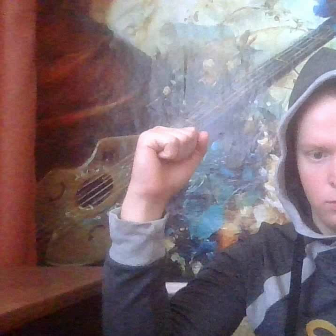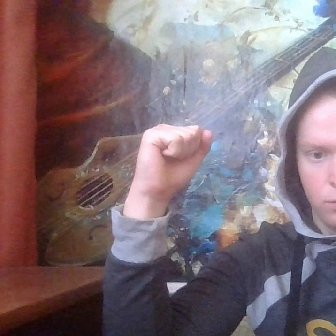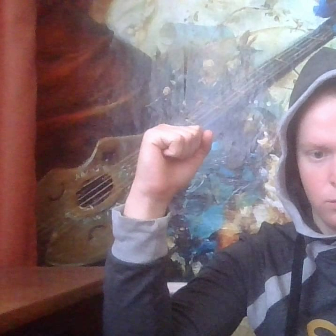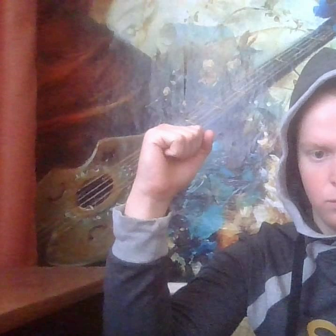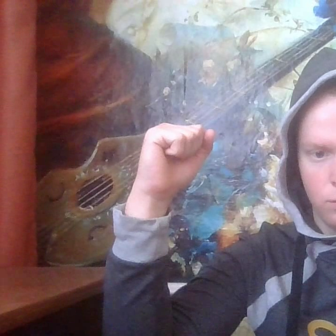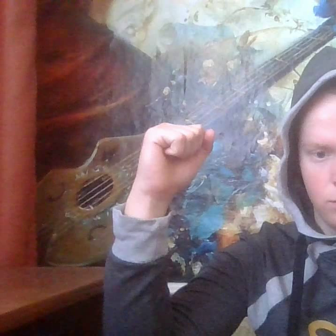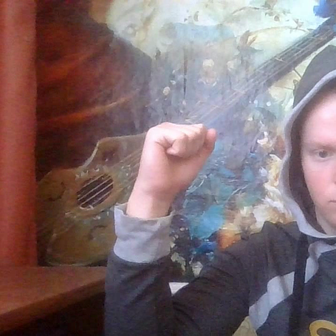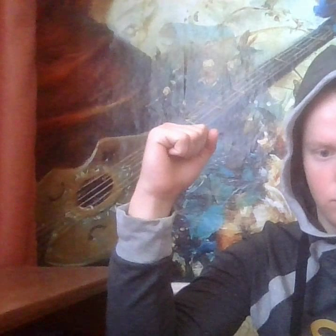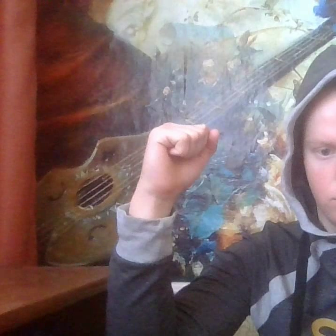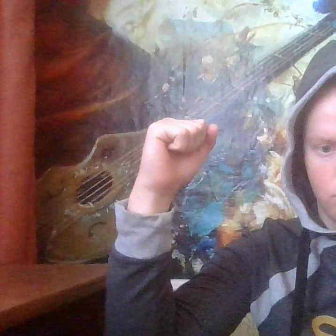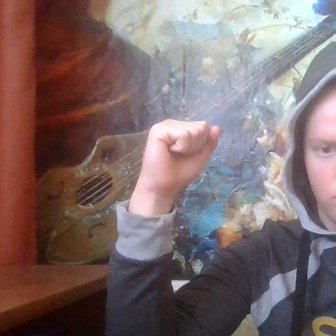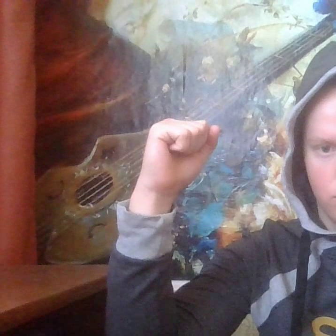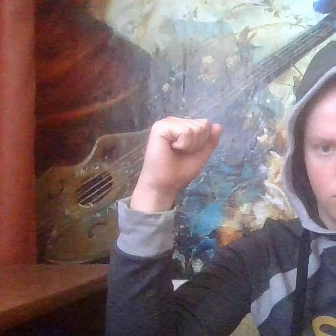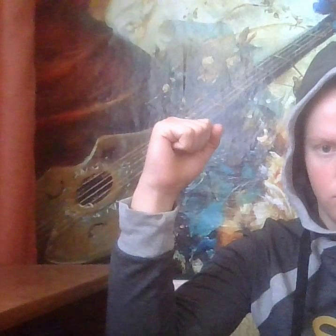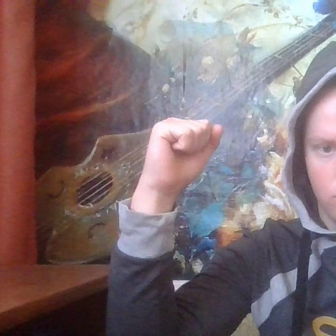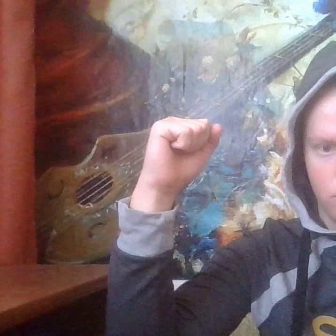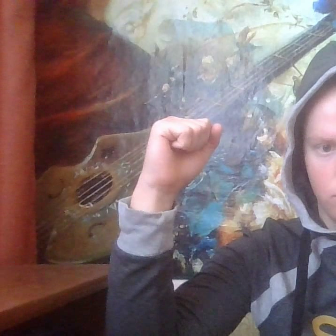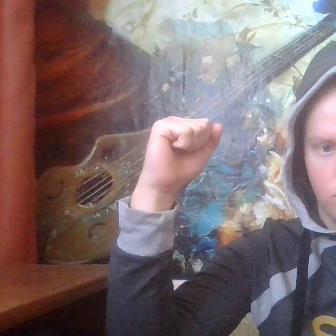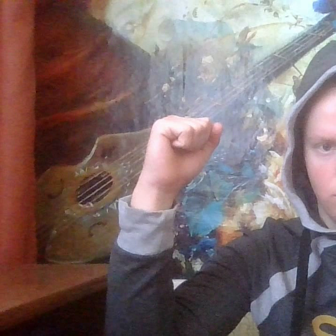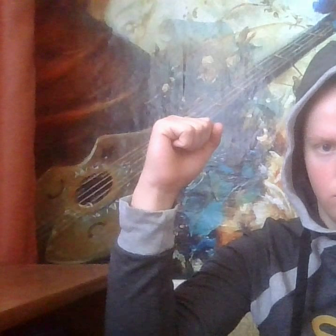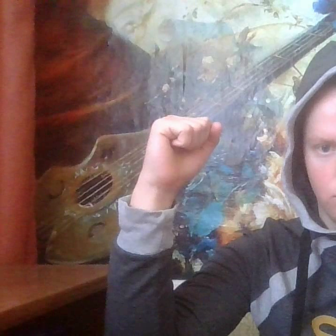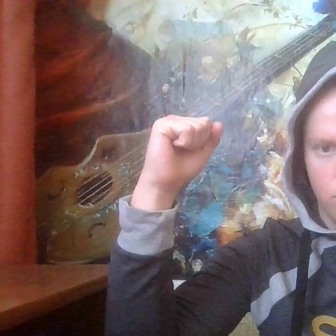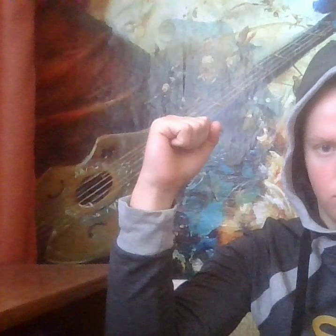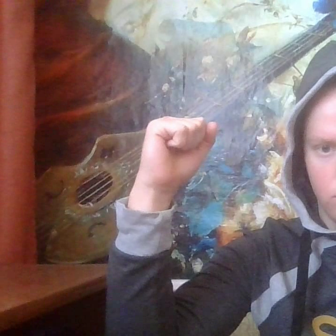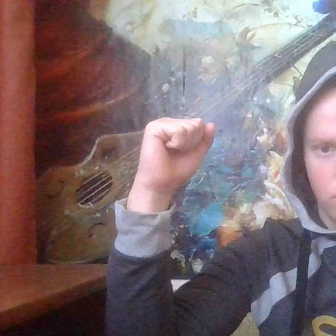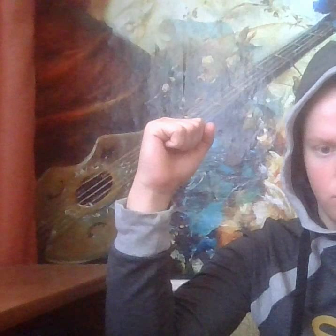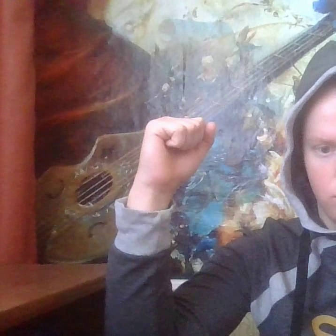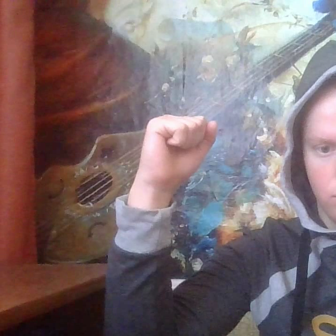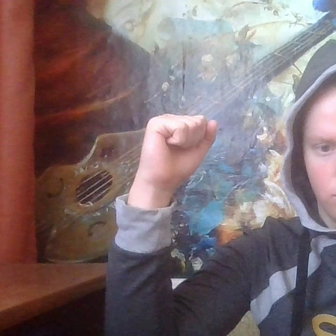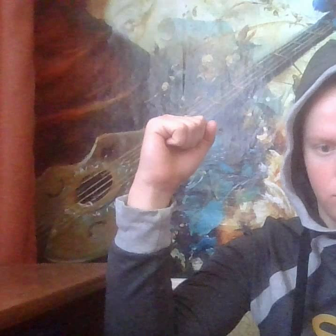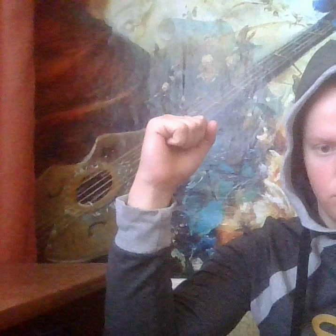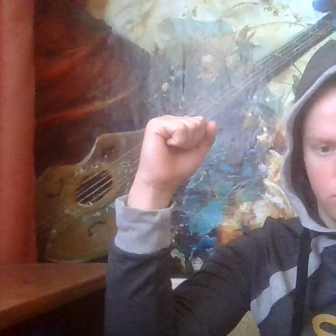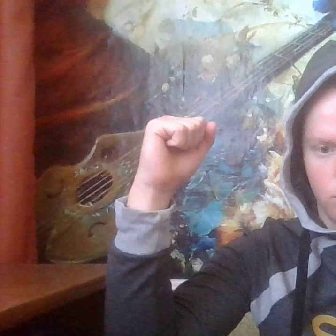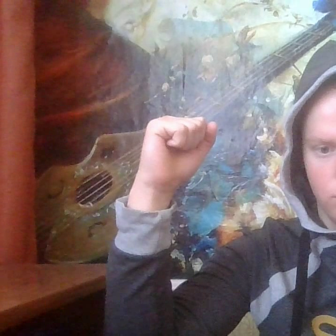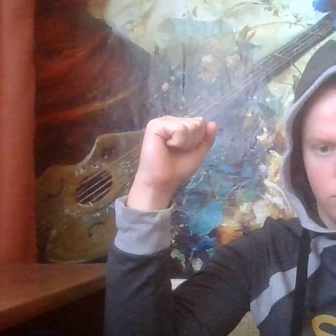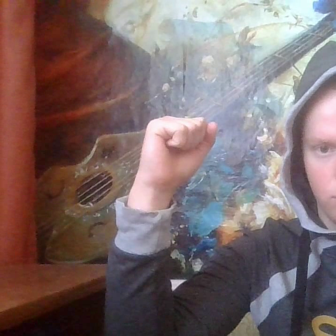А